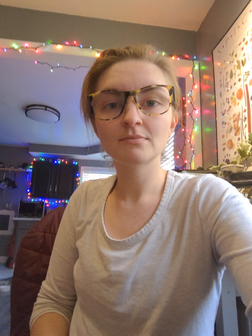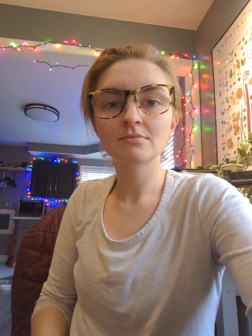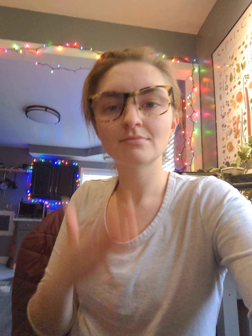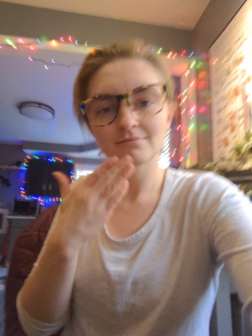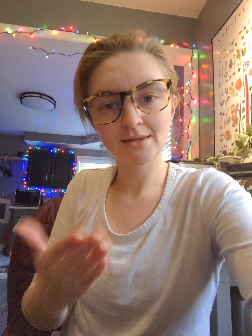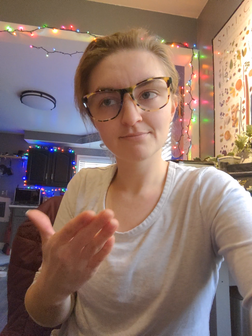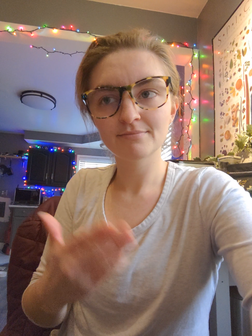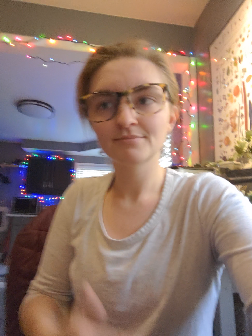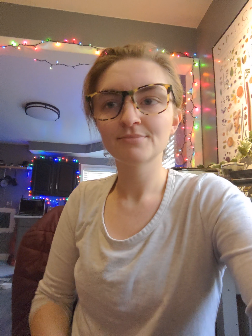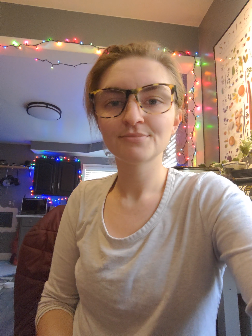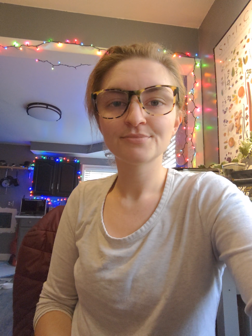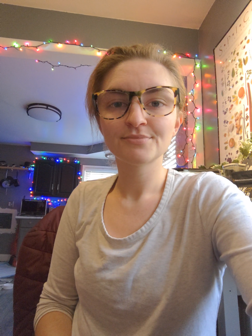give